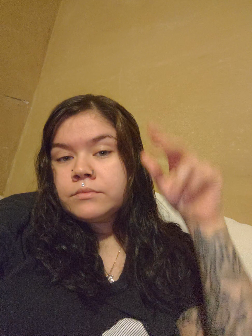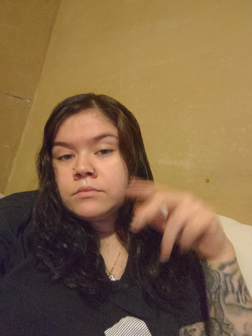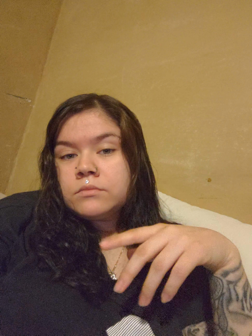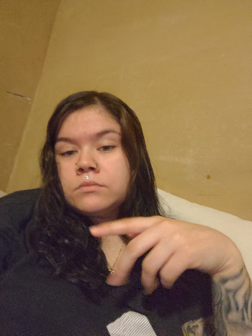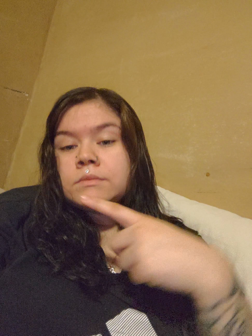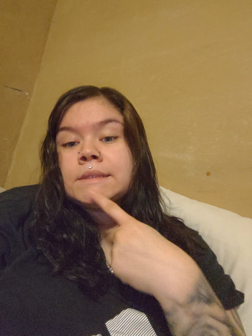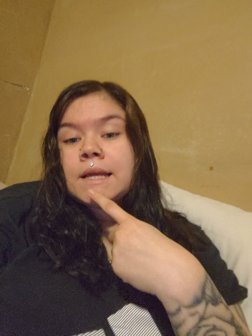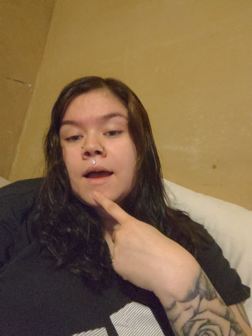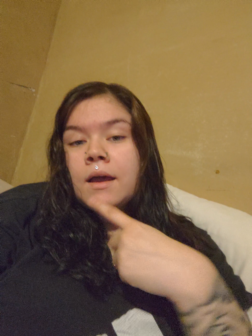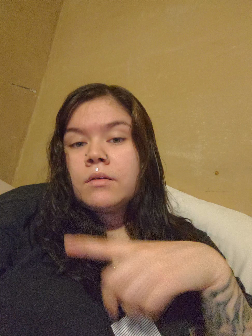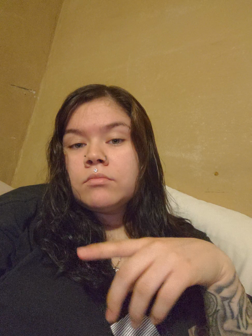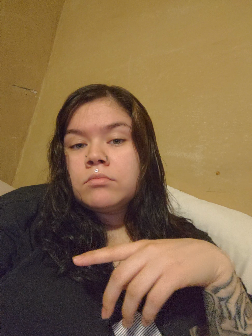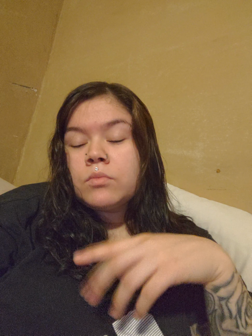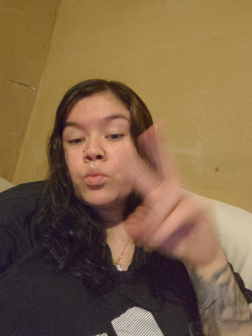say